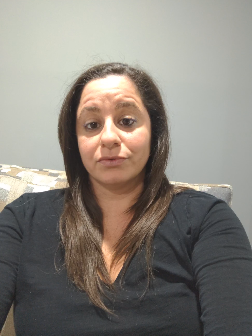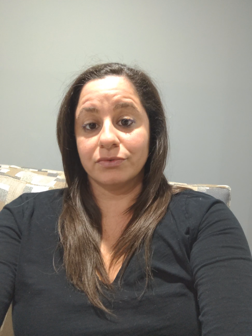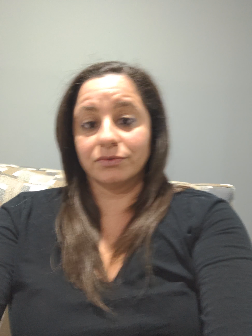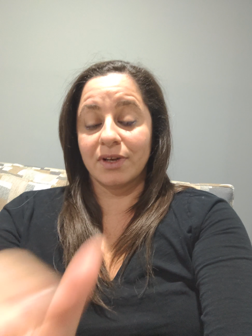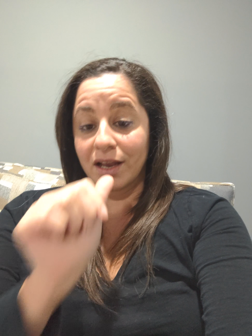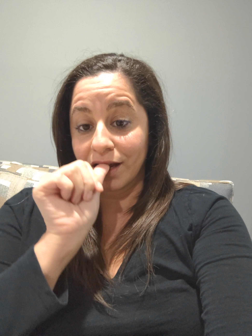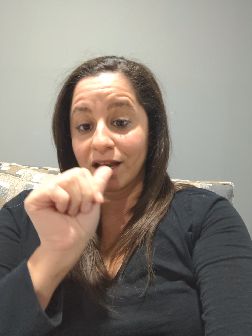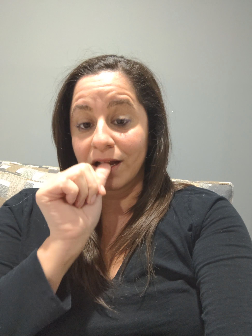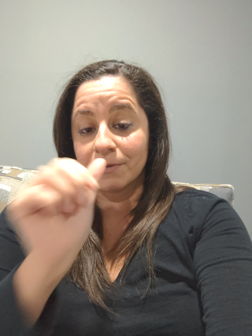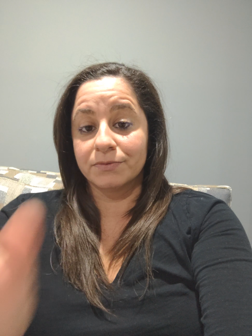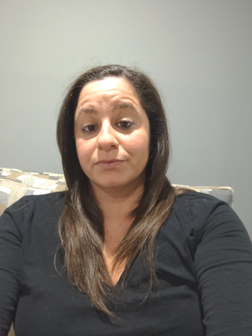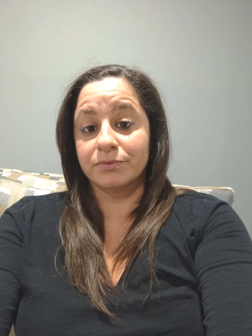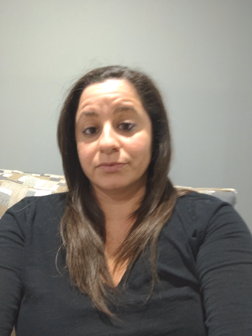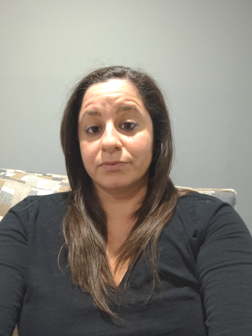nuts